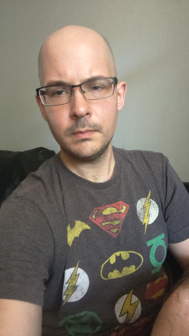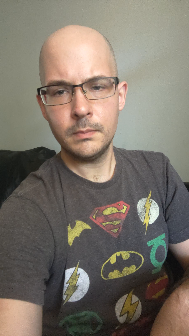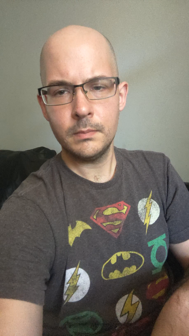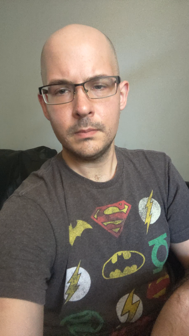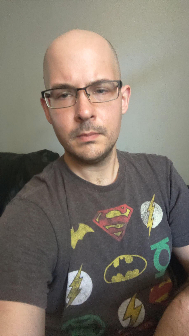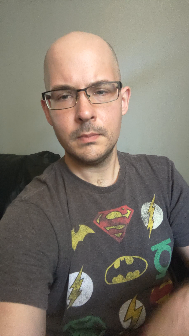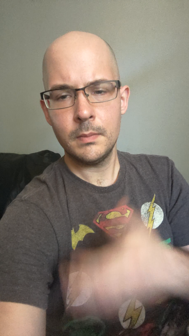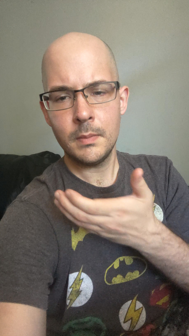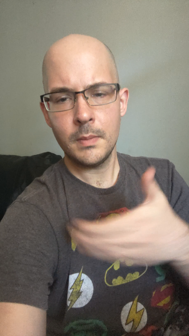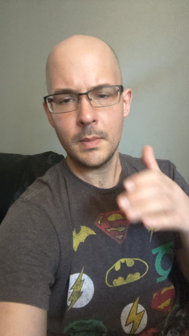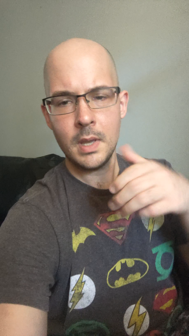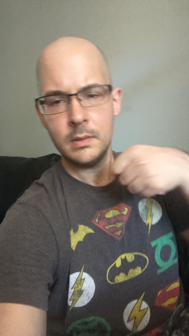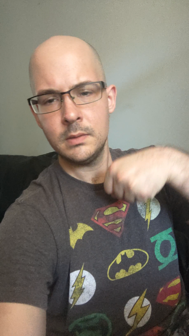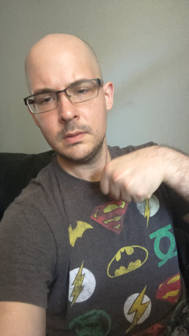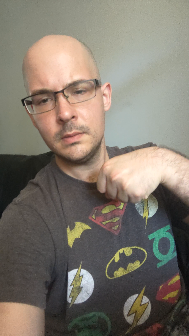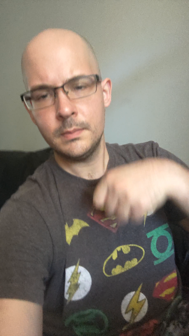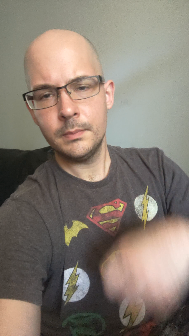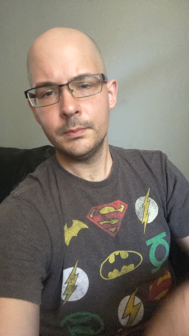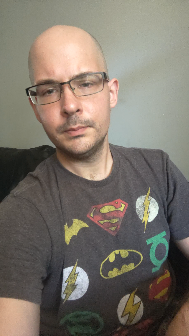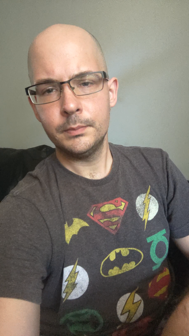basket